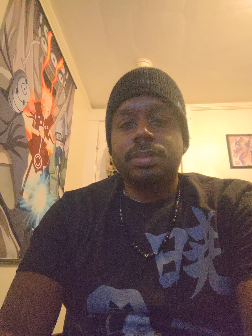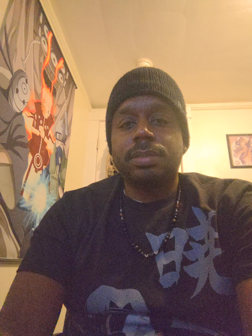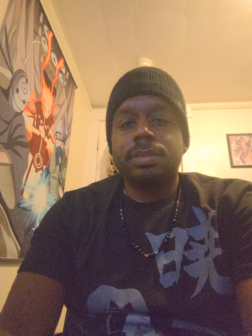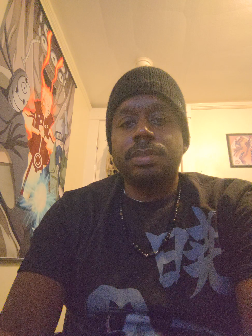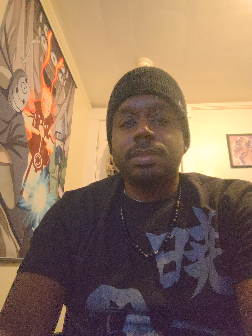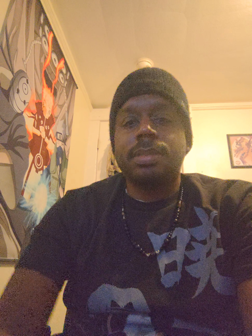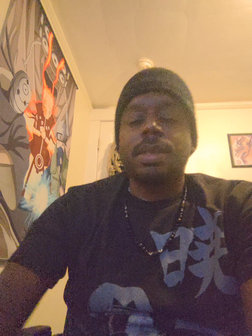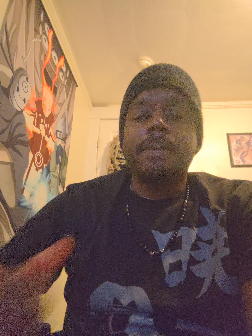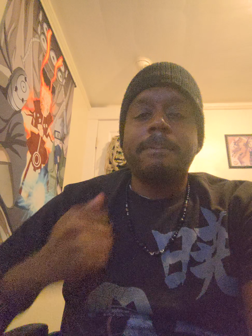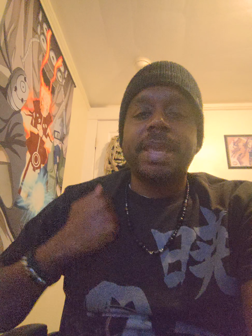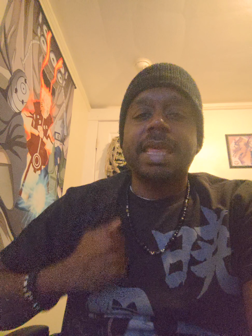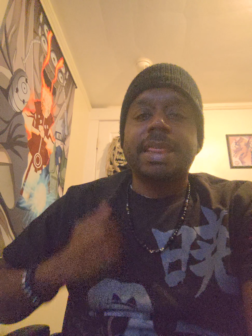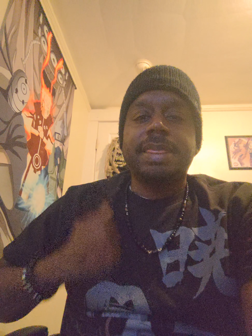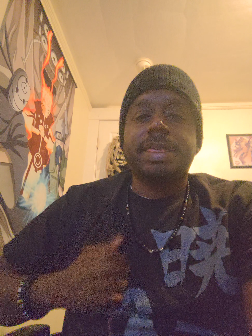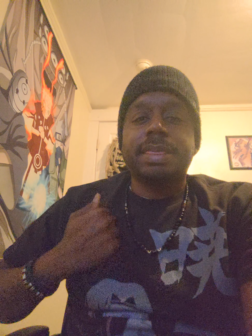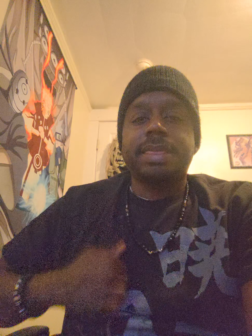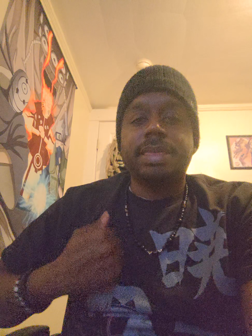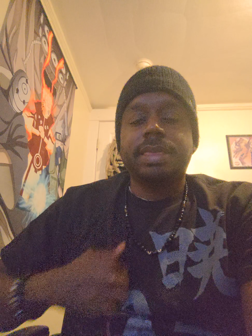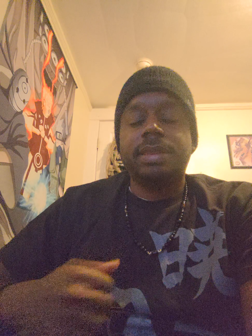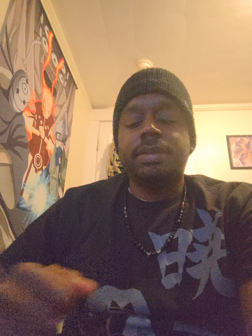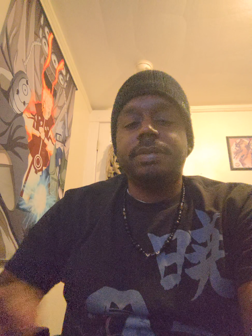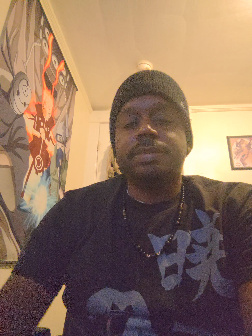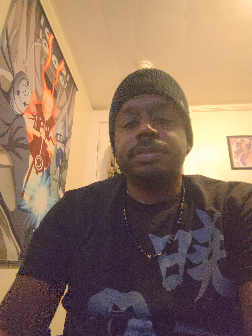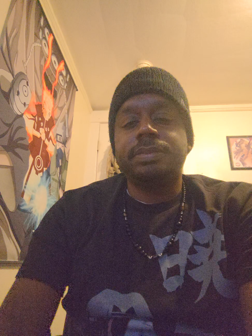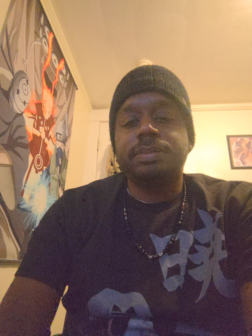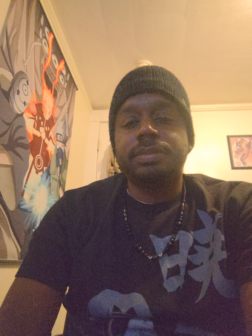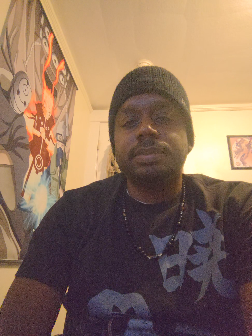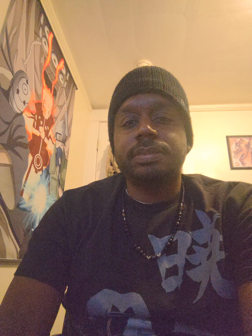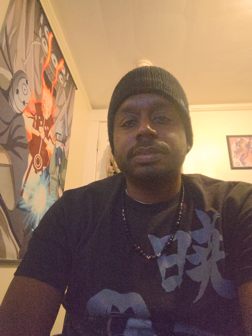bath